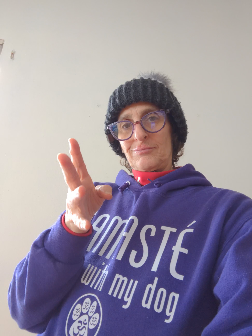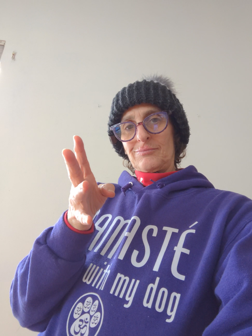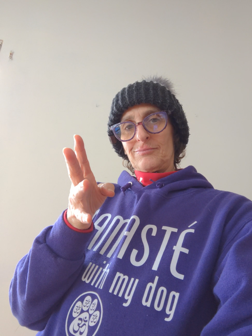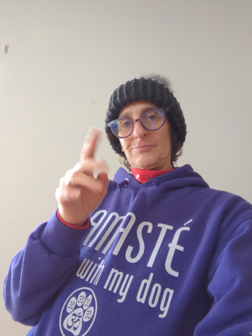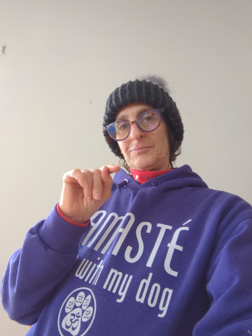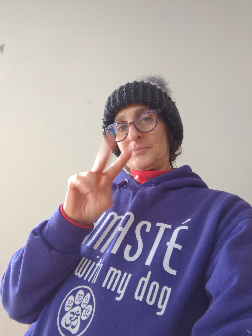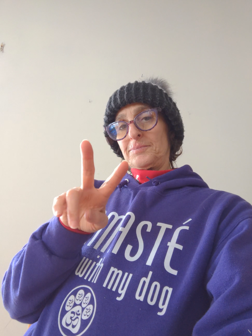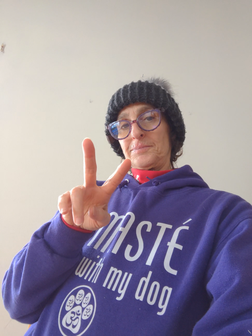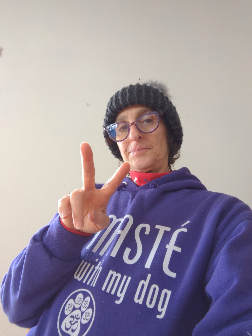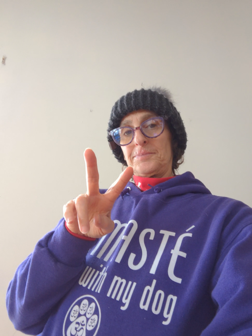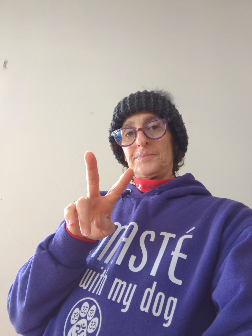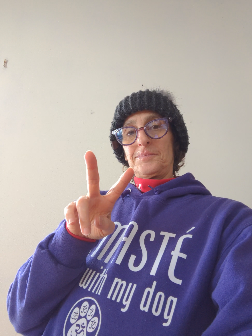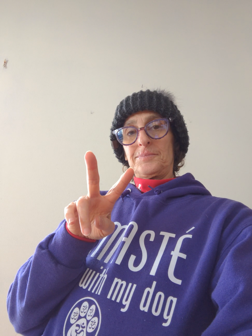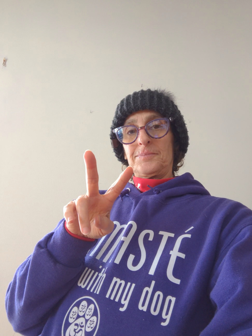TV